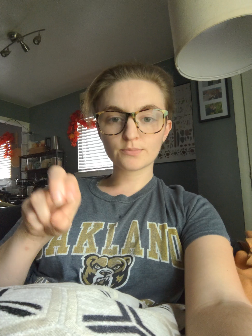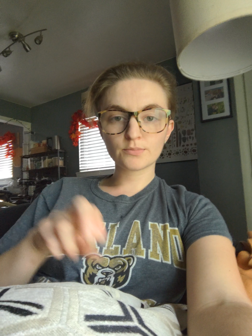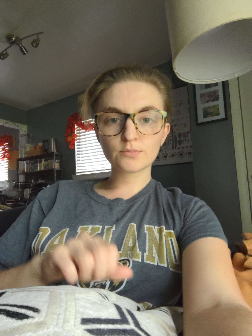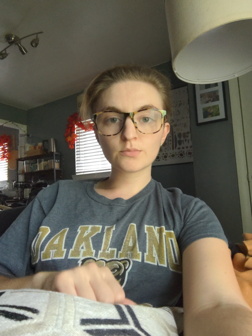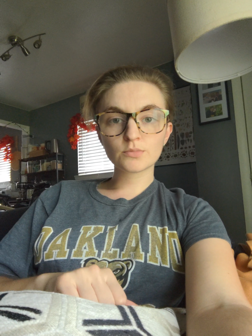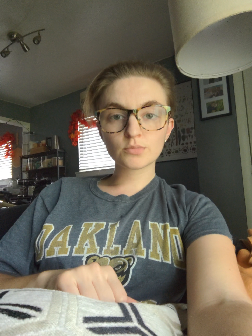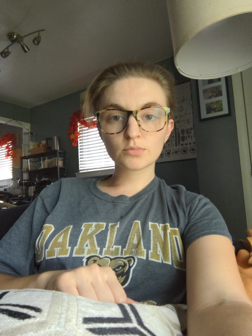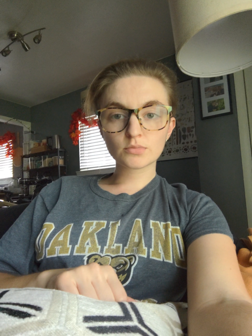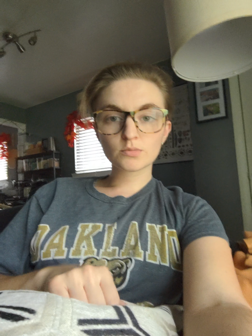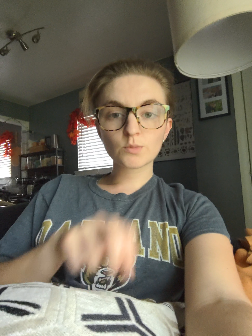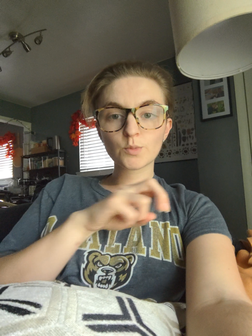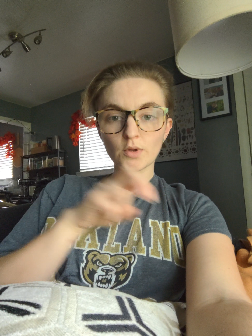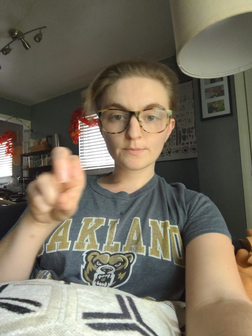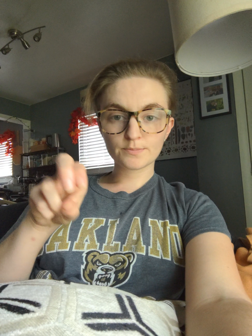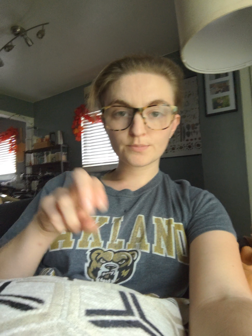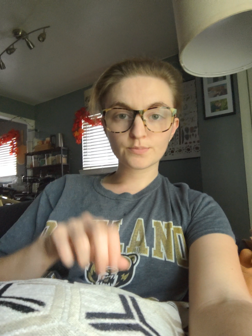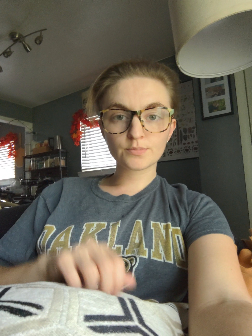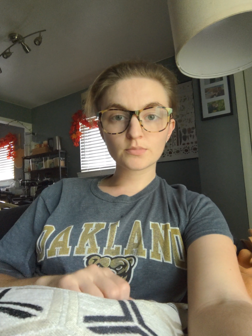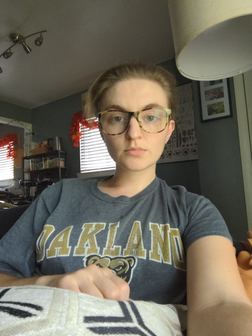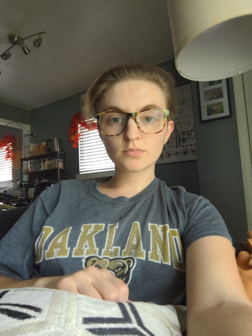porch